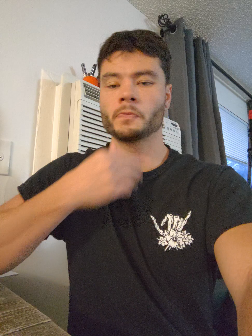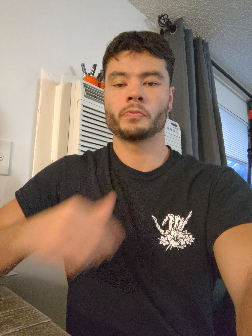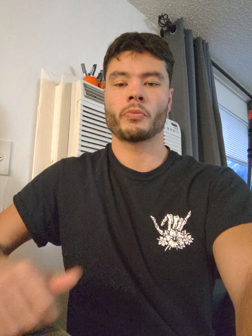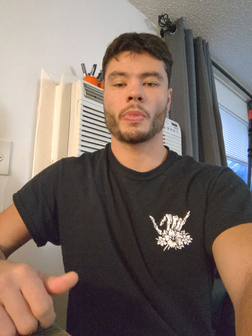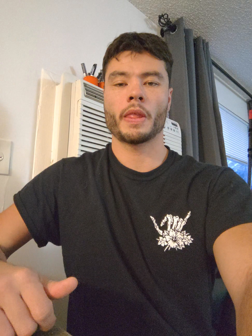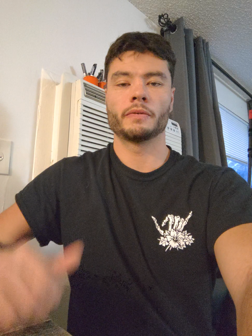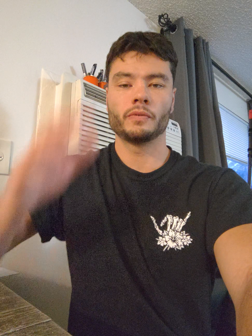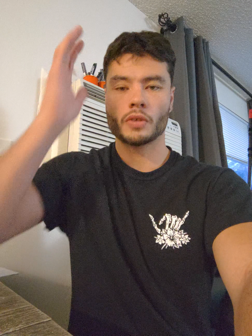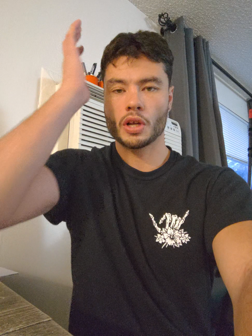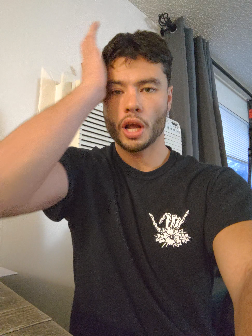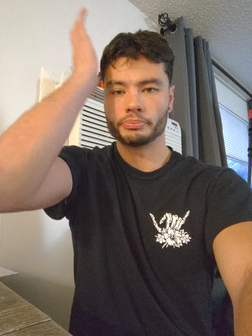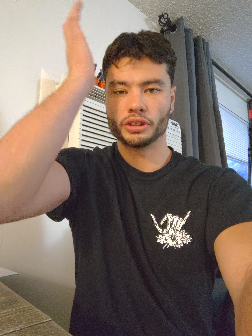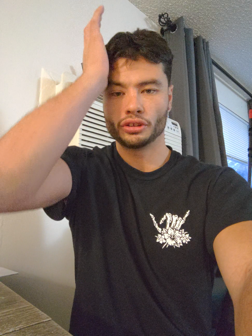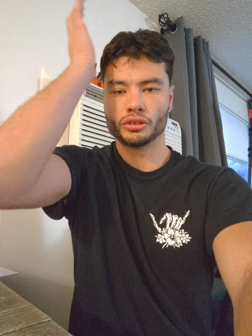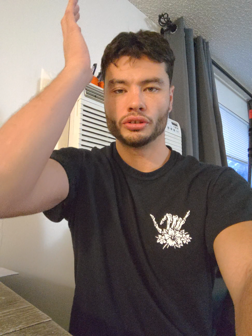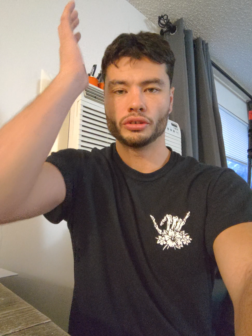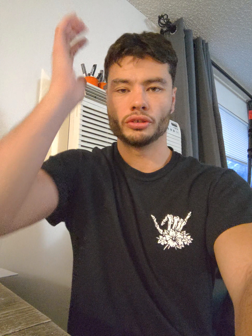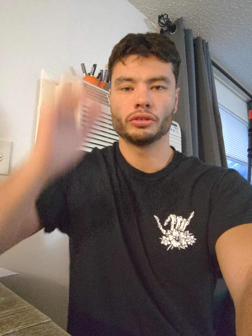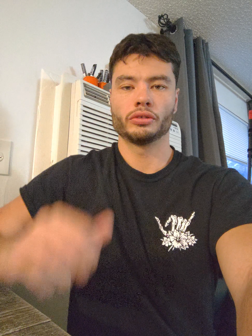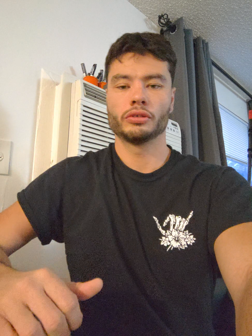garbage